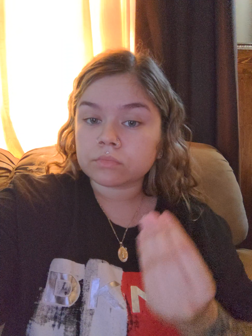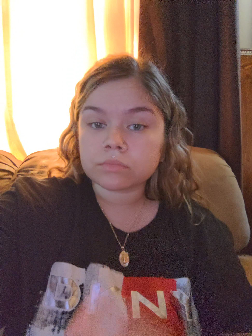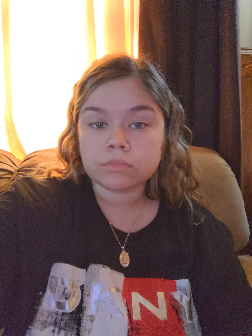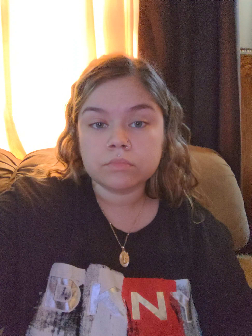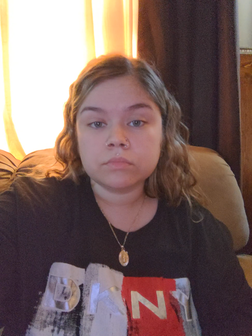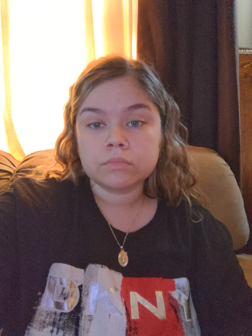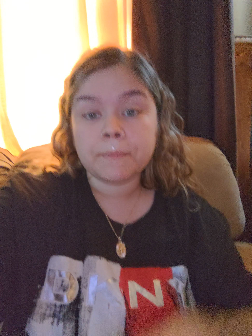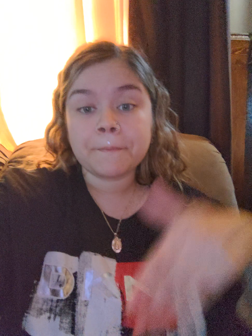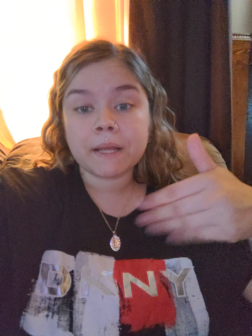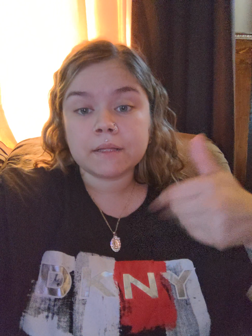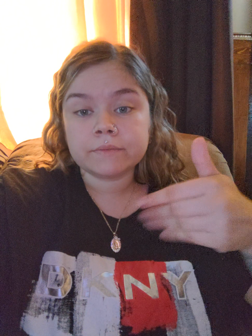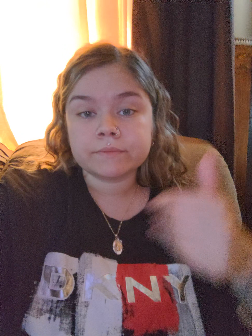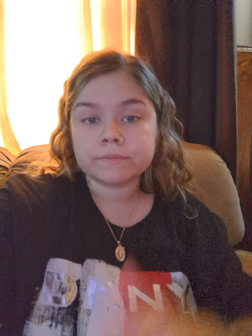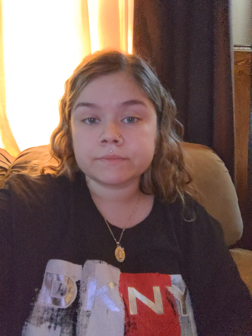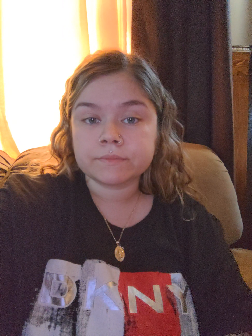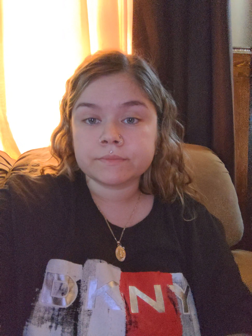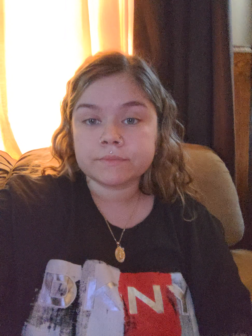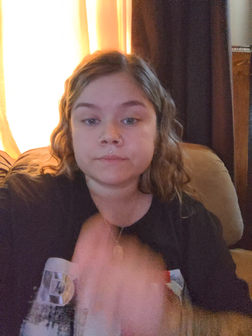pants